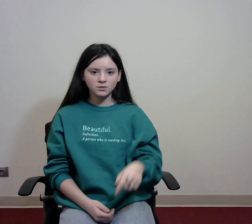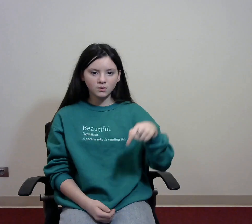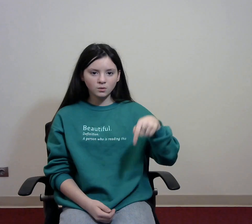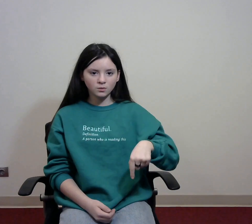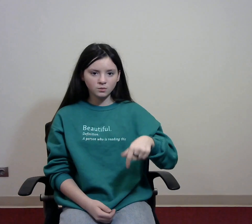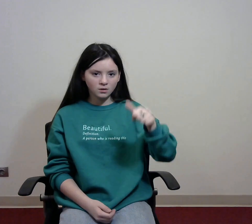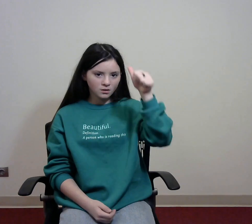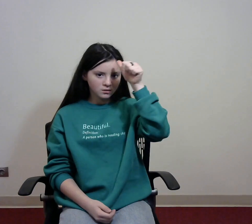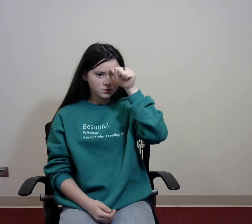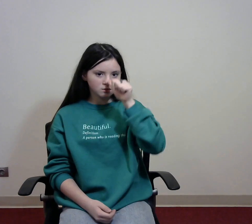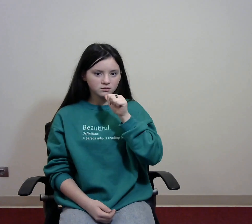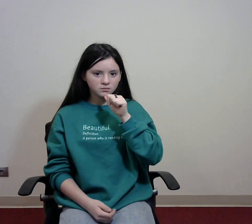bu ay